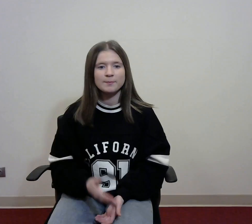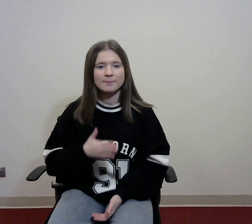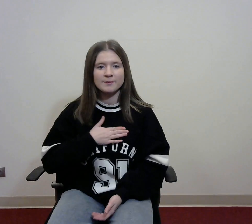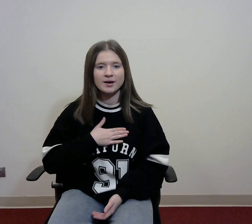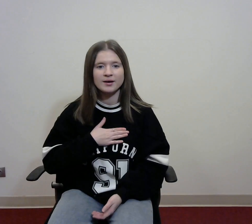mən